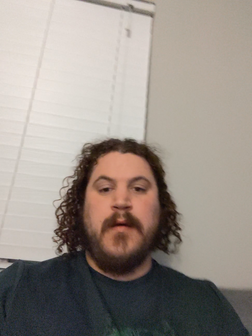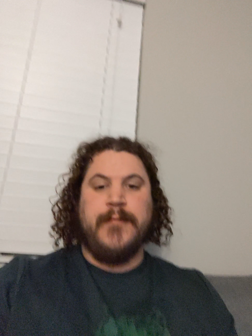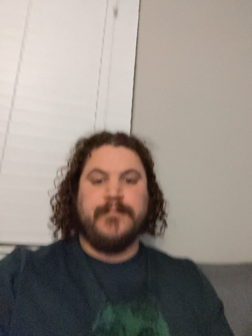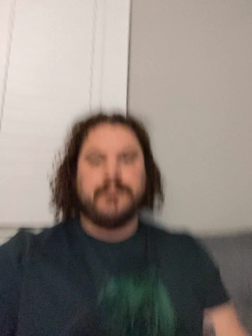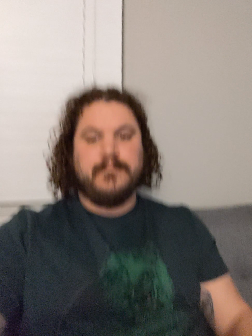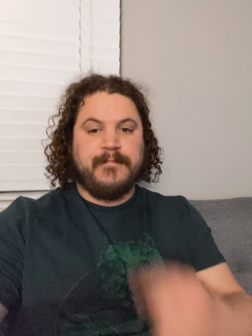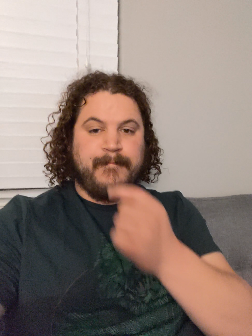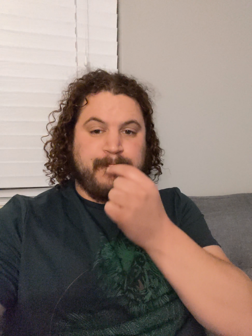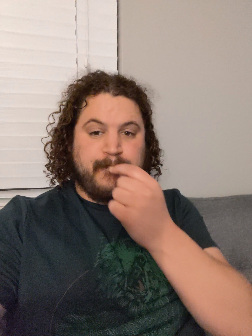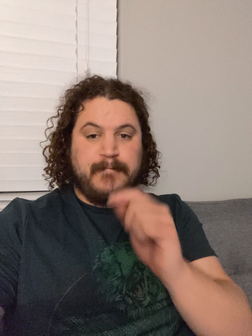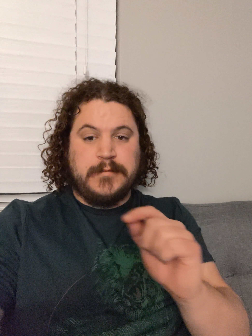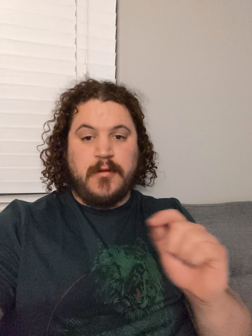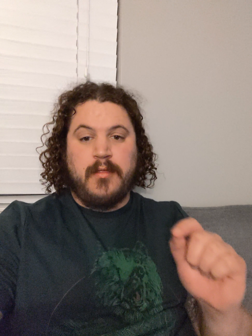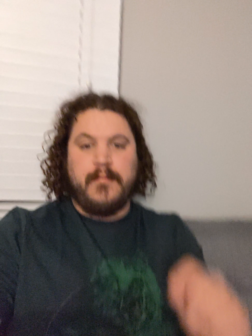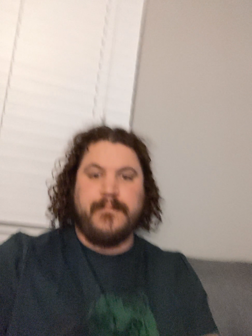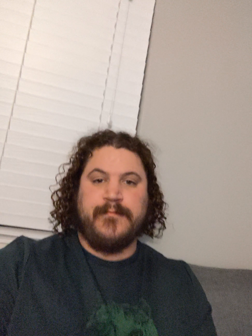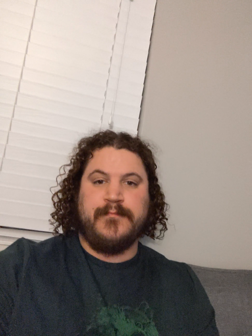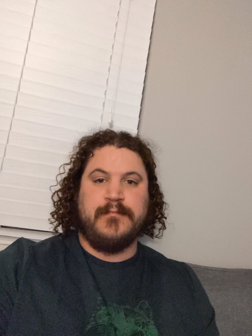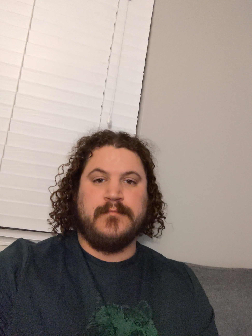pencil